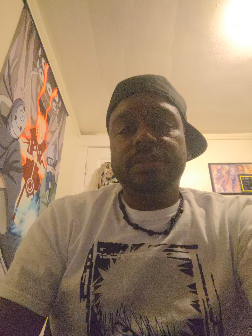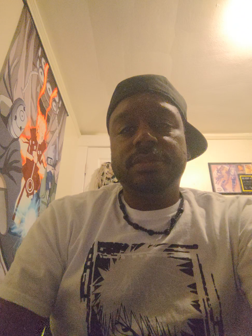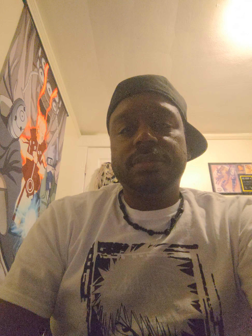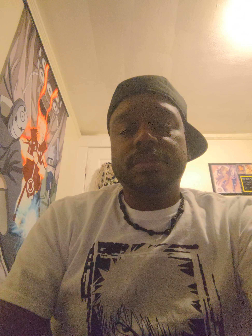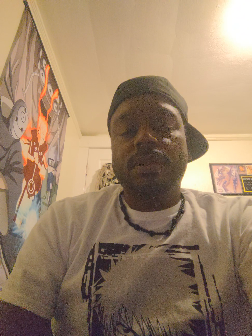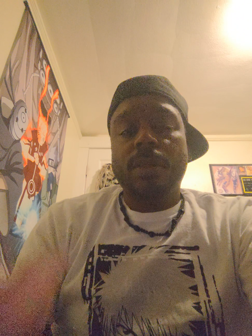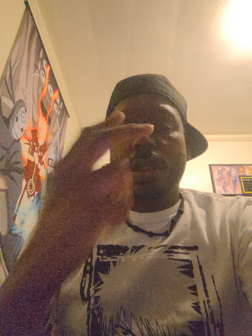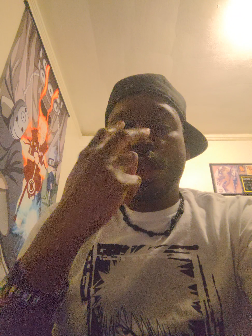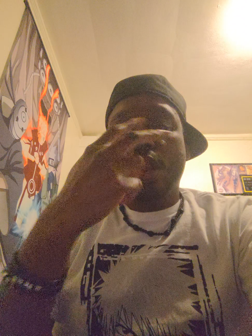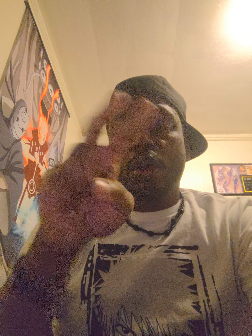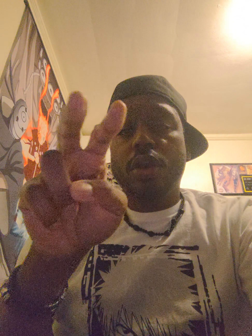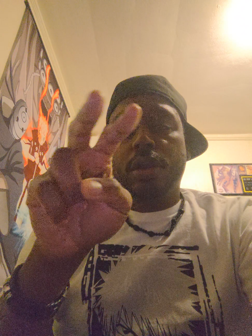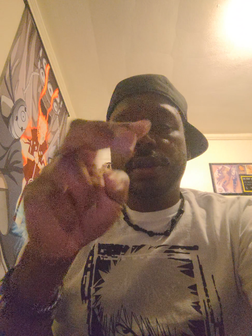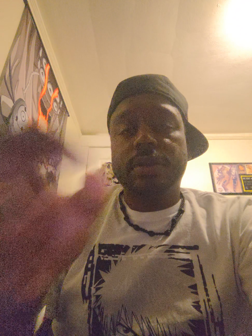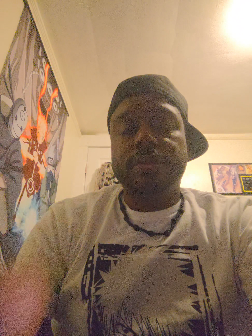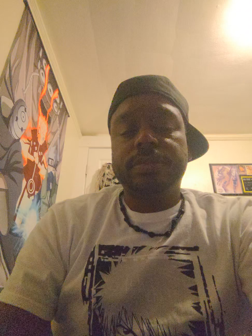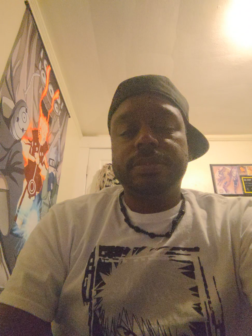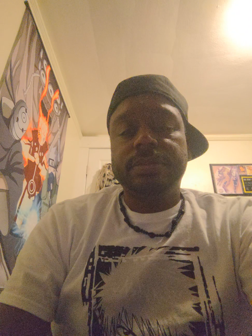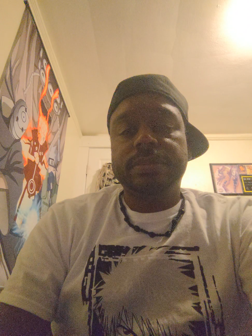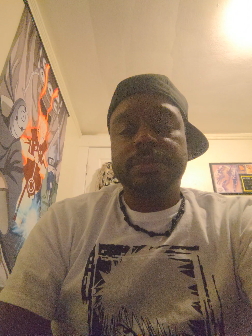look